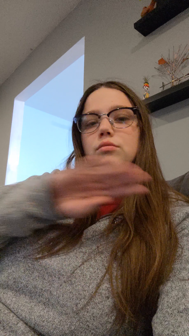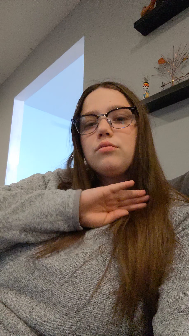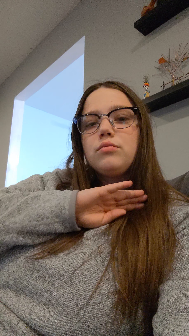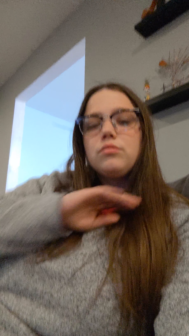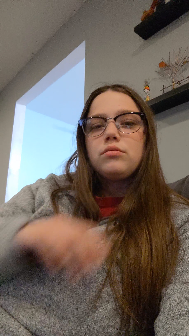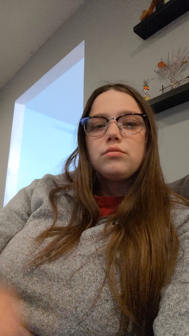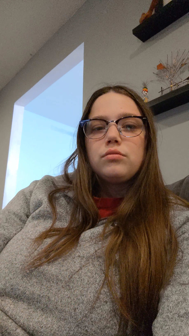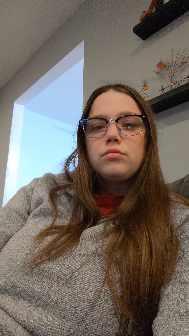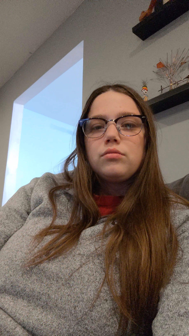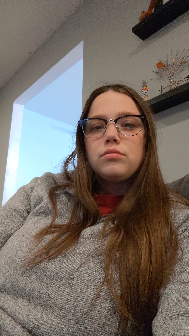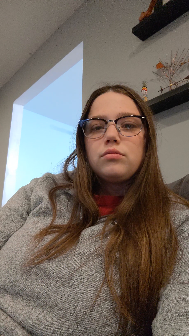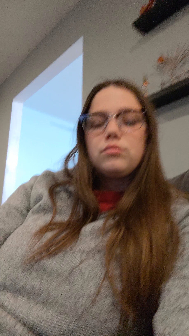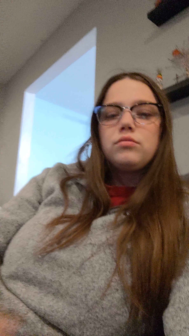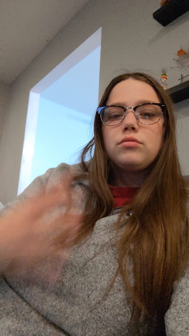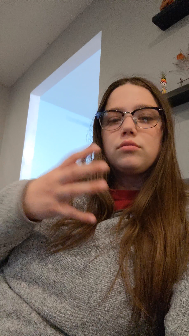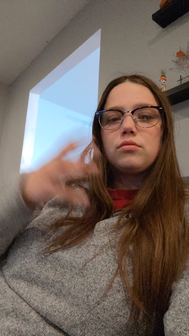a lot